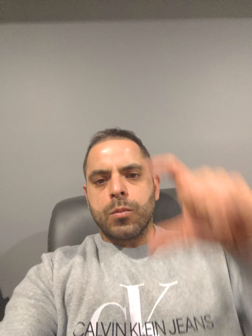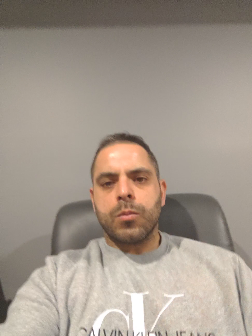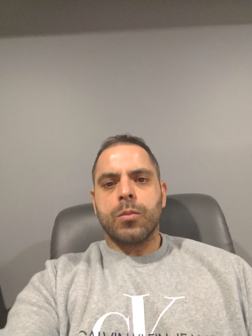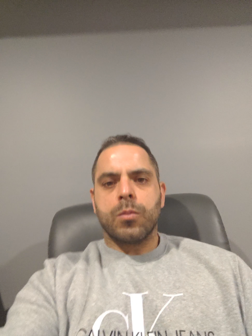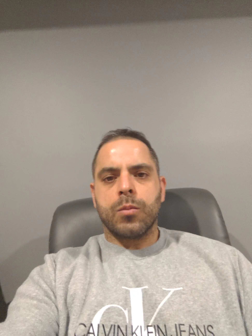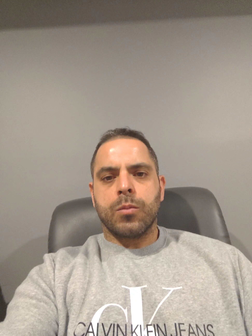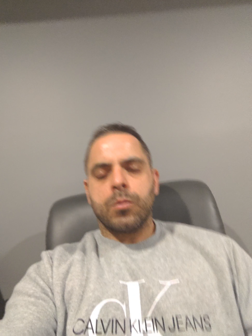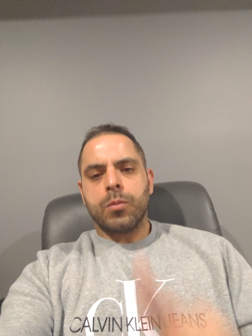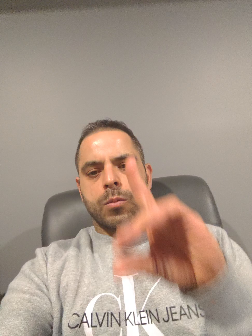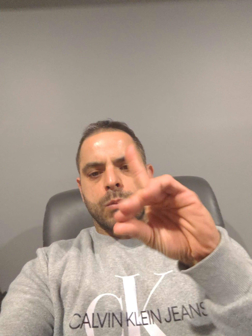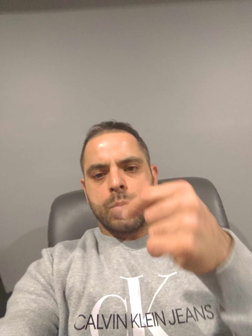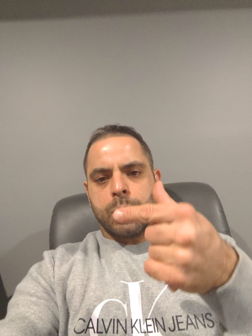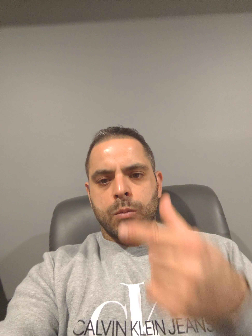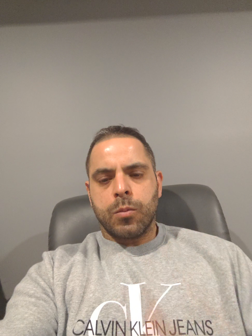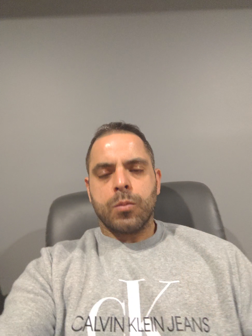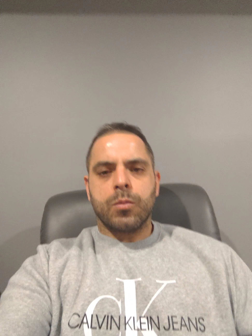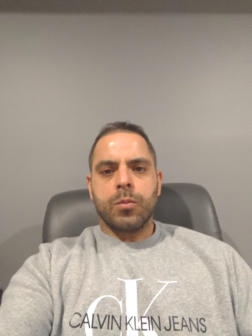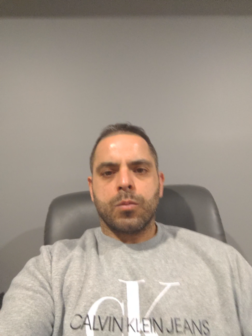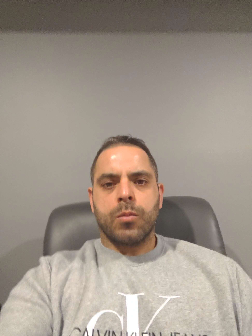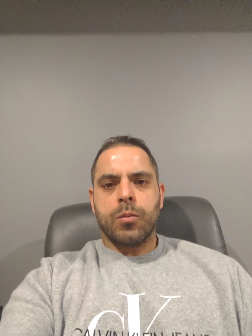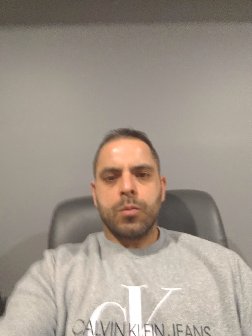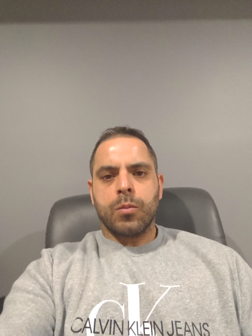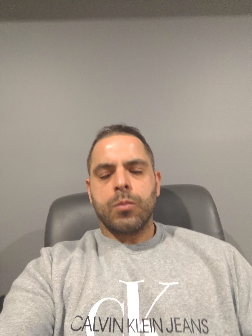dog